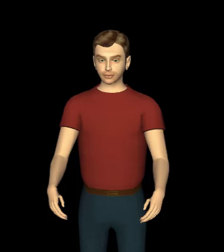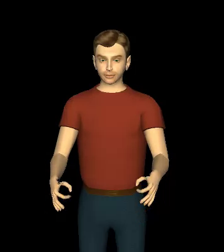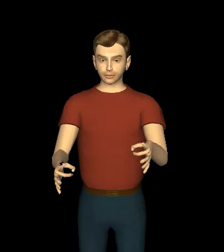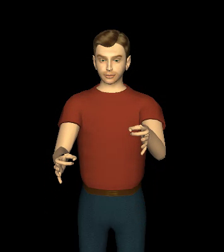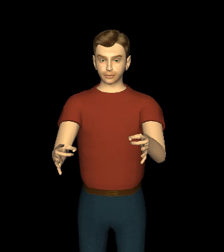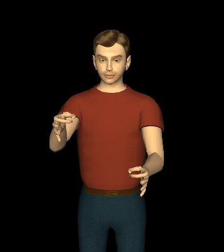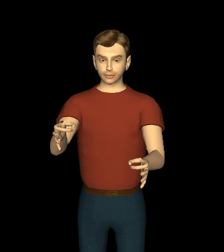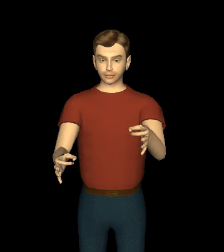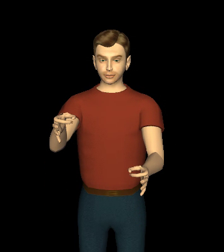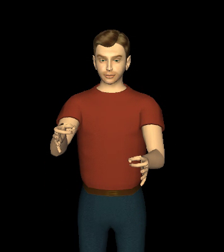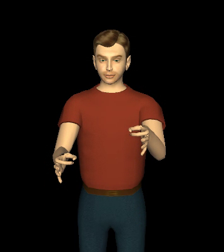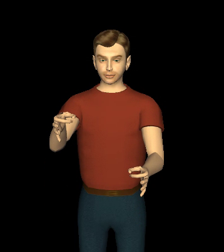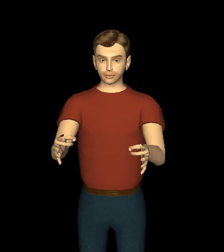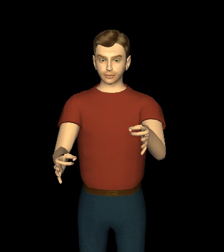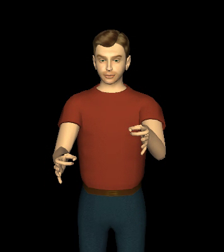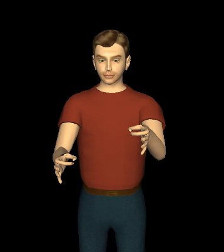قاض